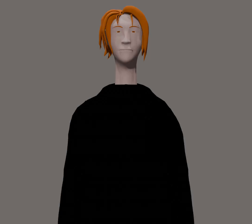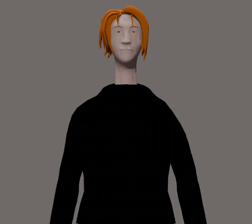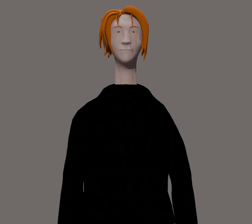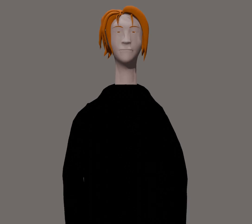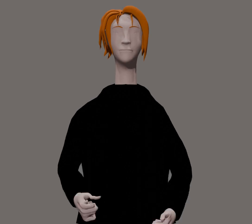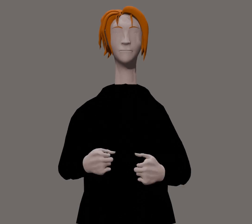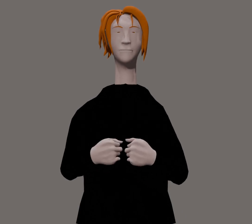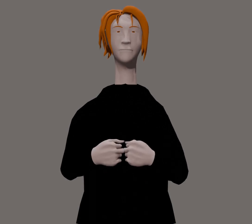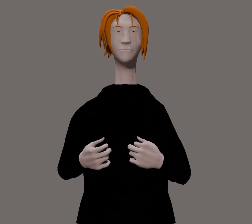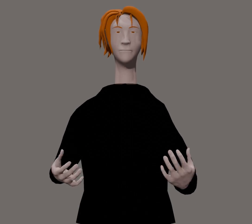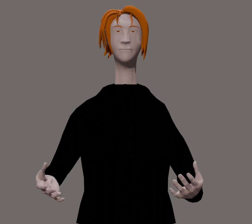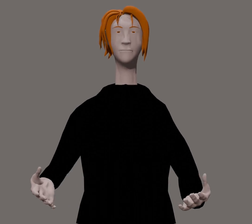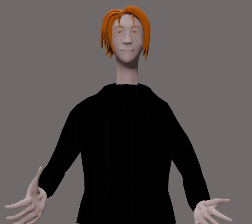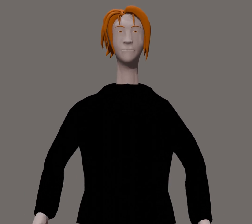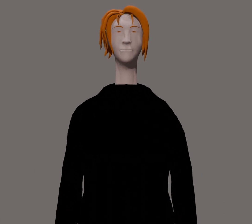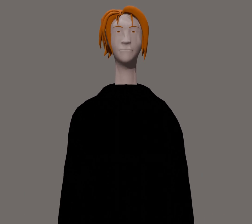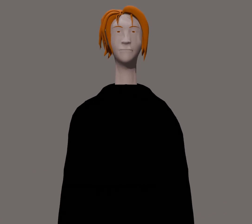Burn Out